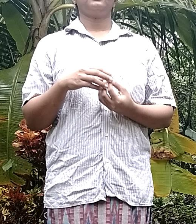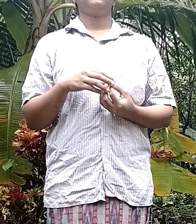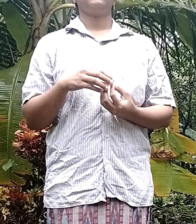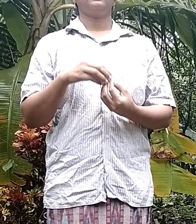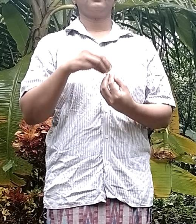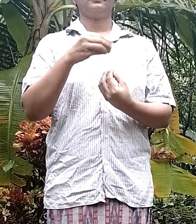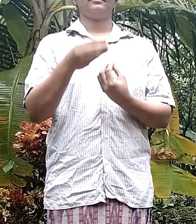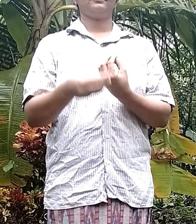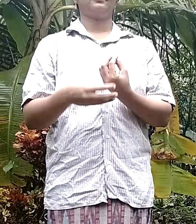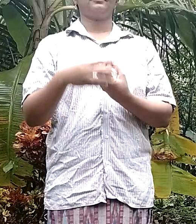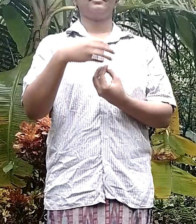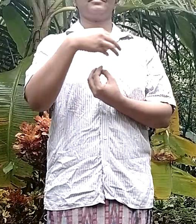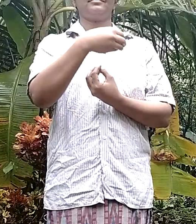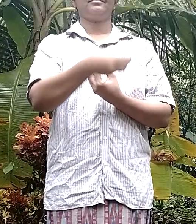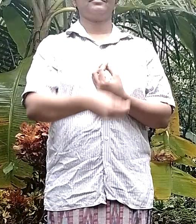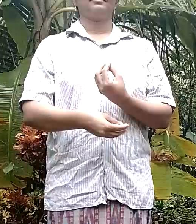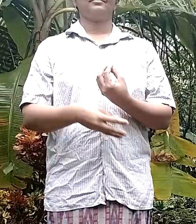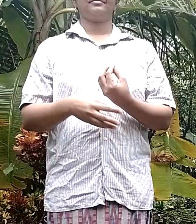Banana